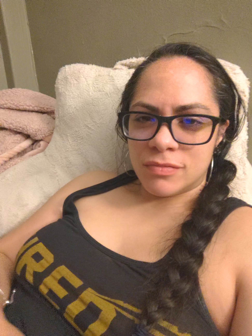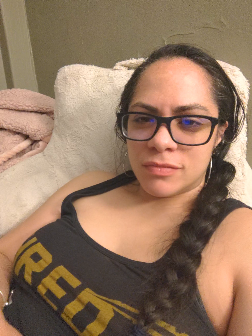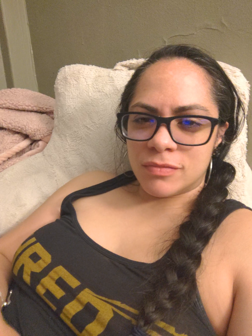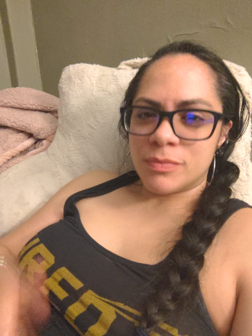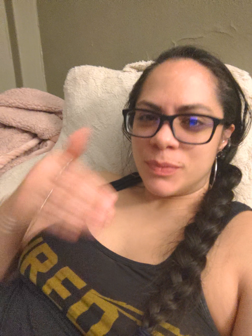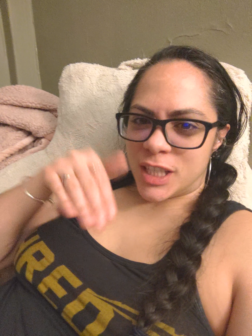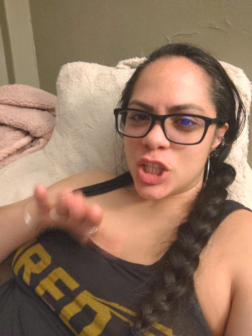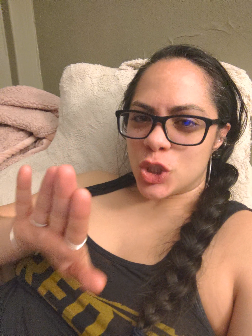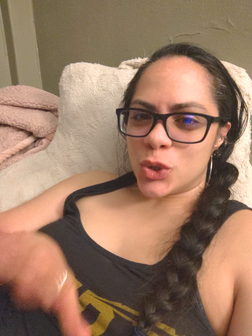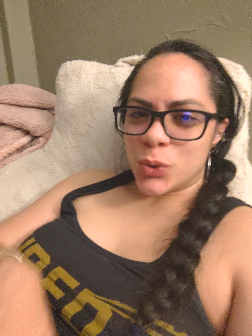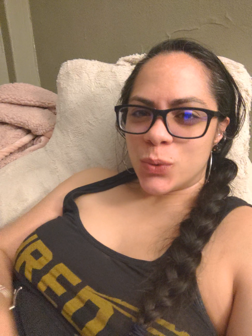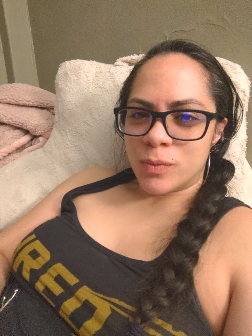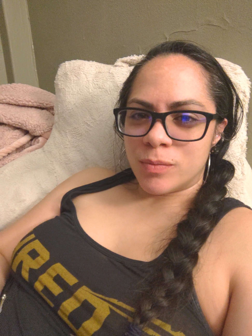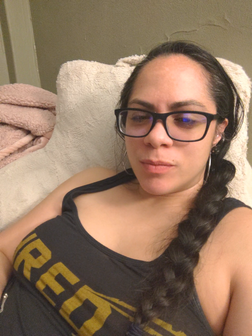into